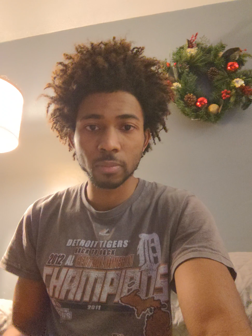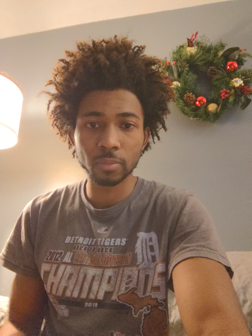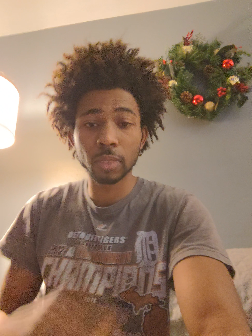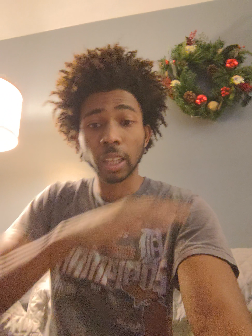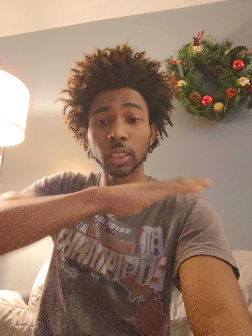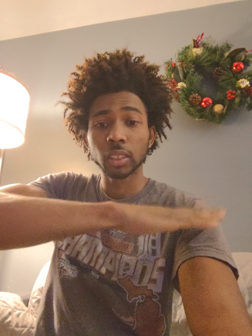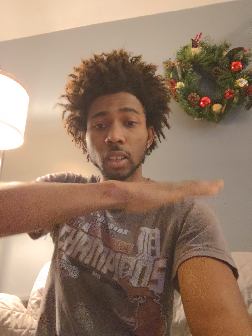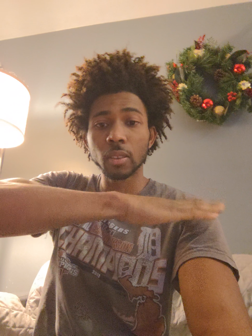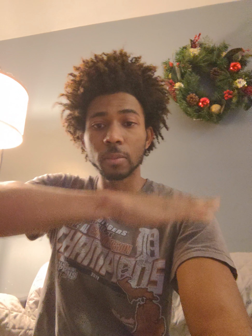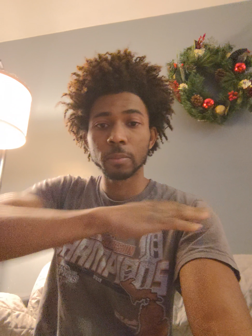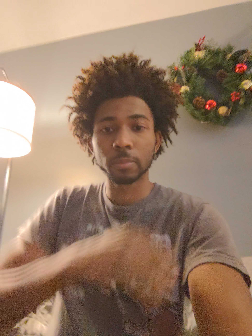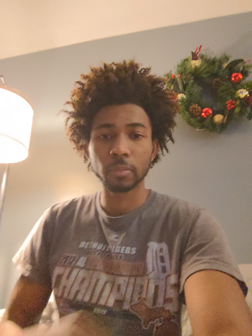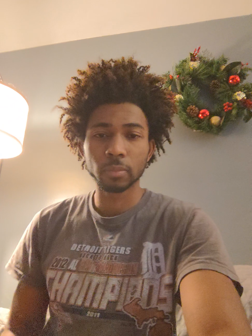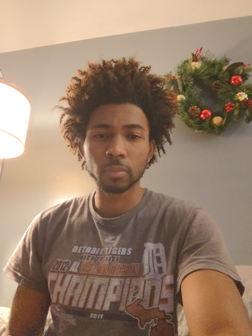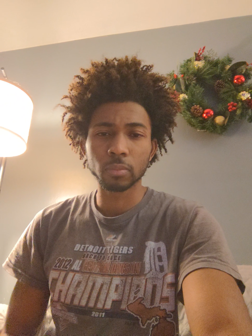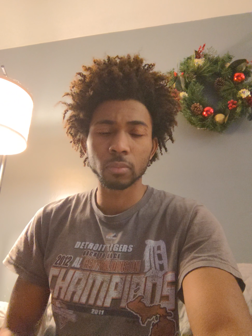table